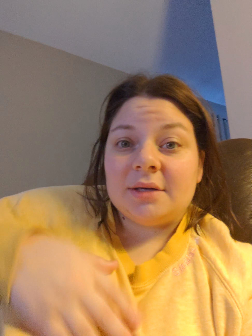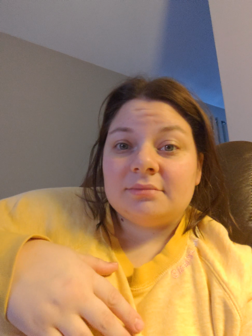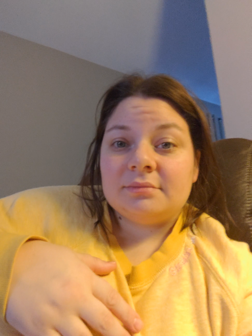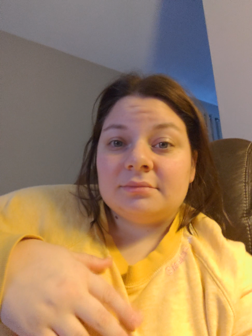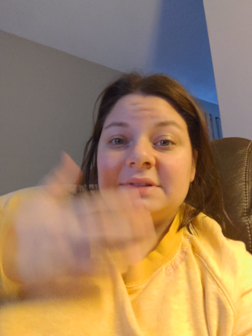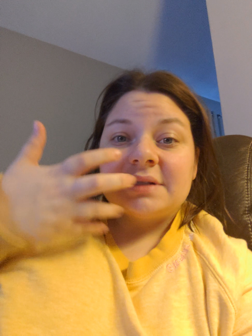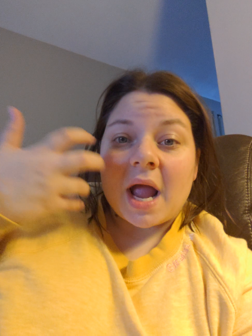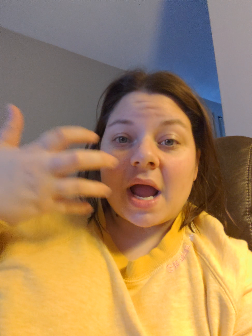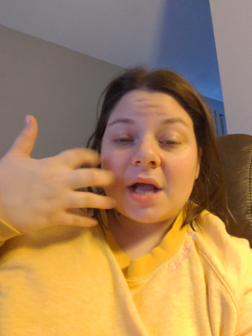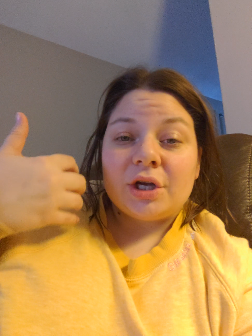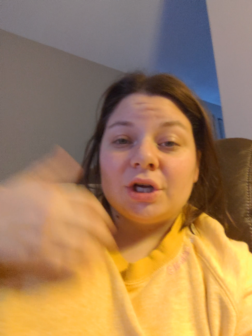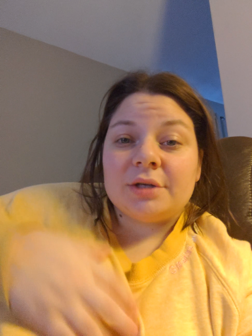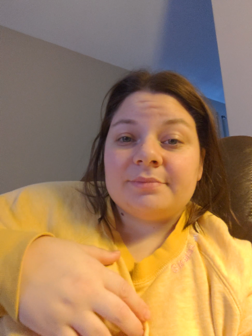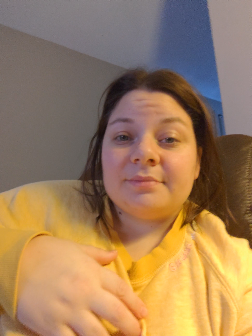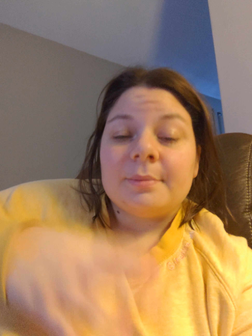tiger